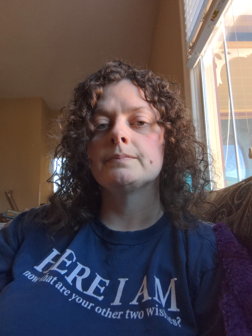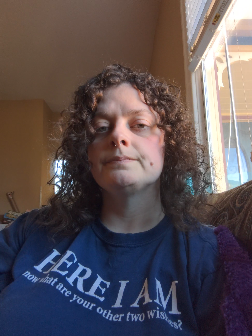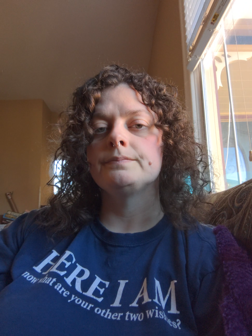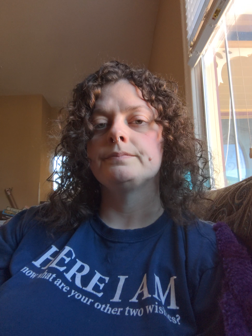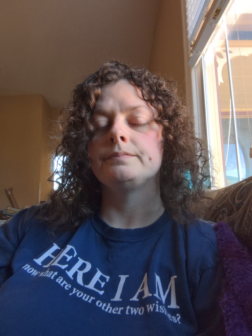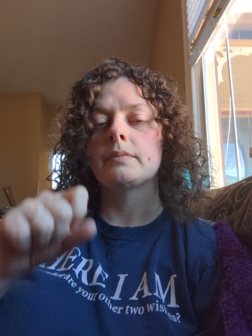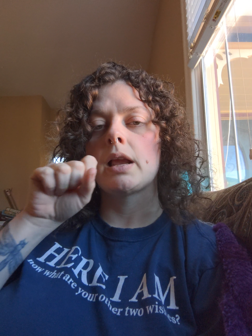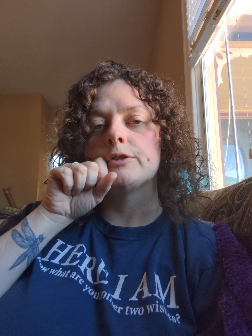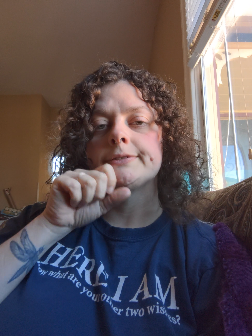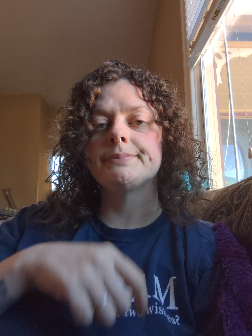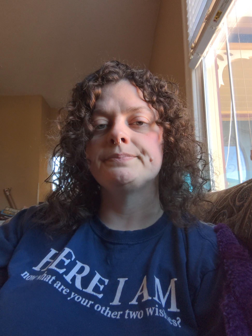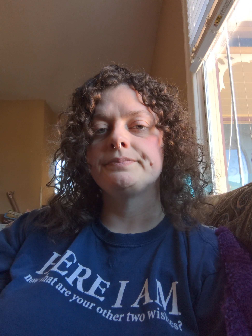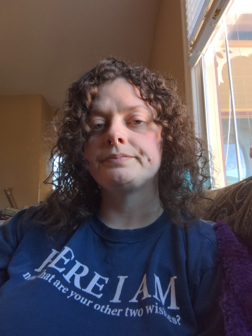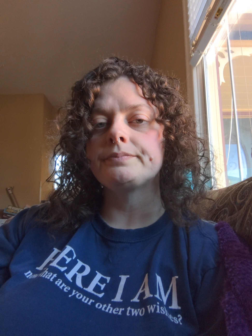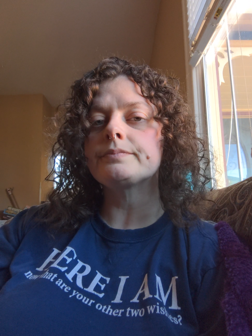carrot